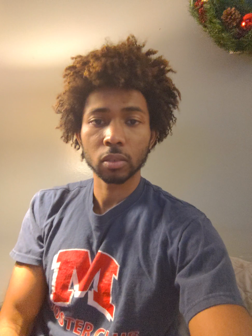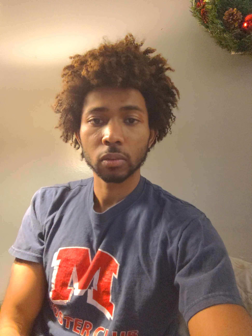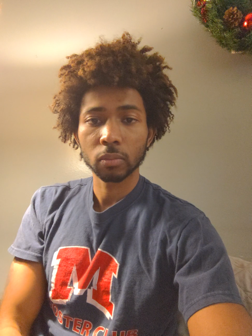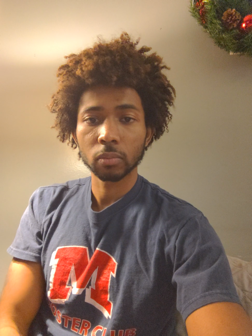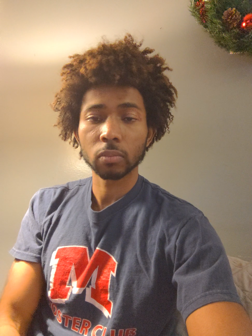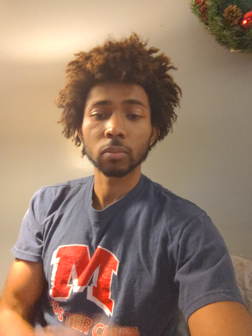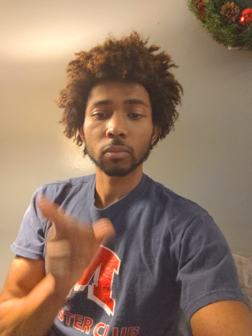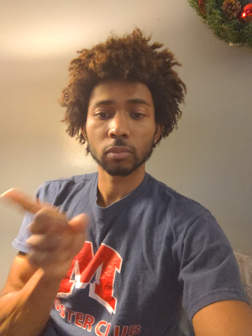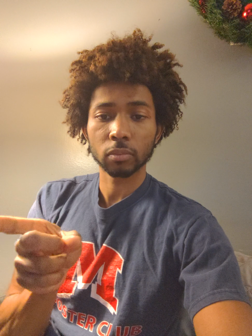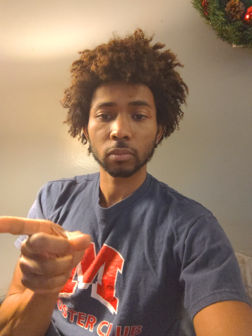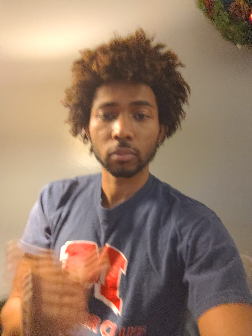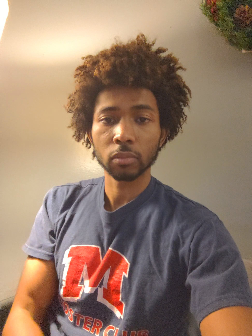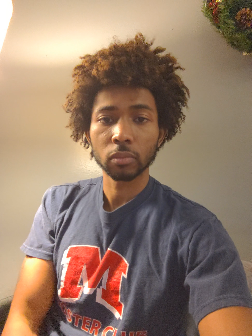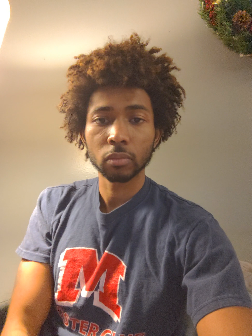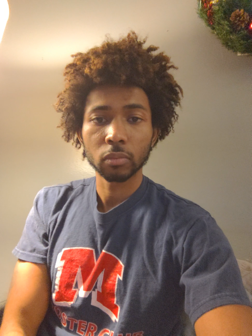he/she/it